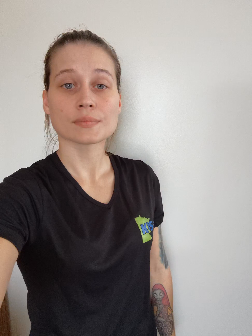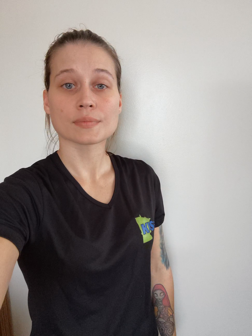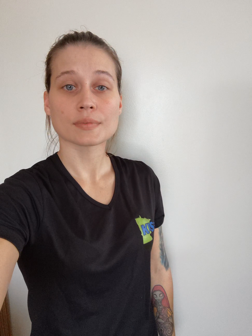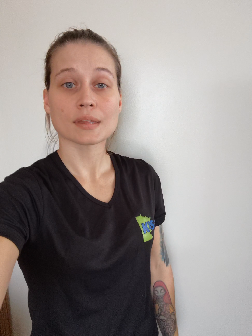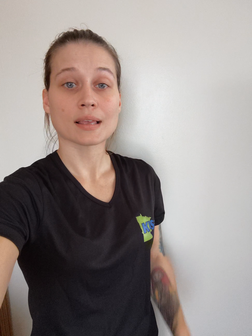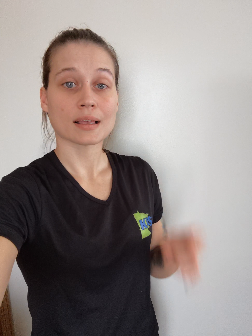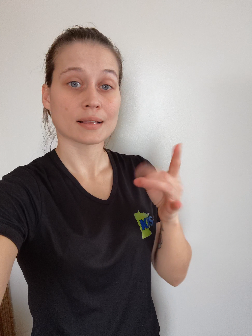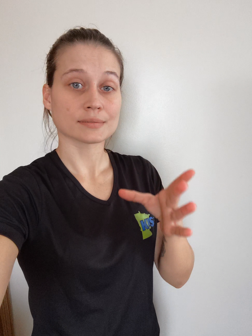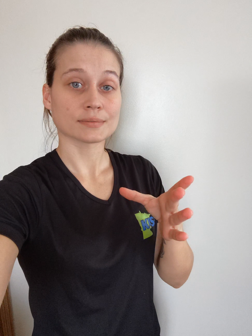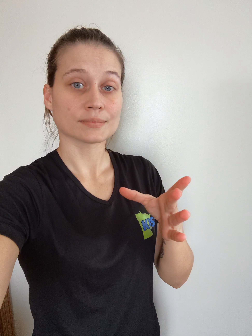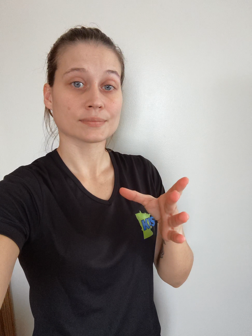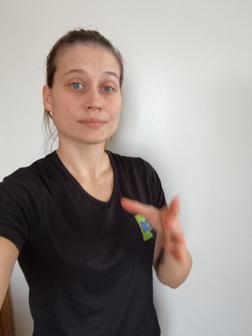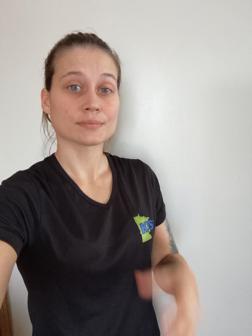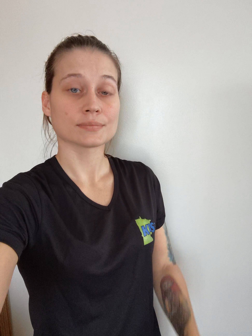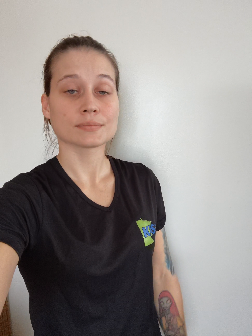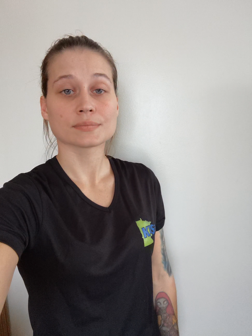hate